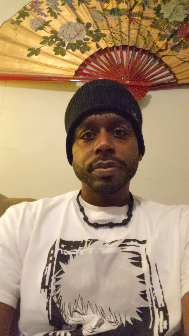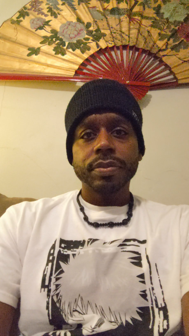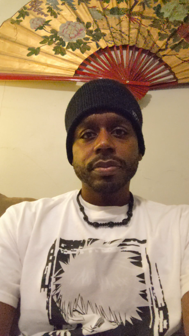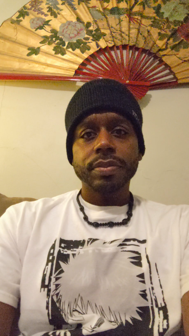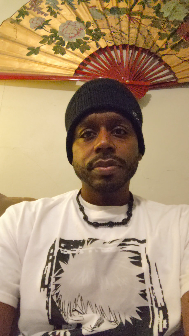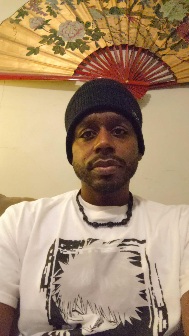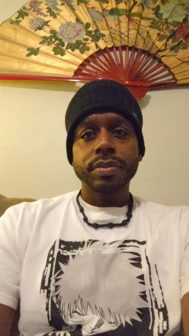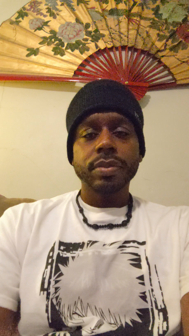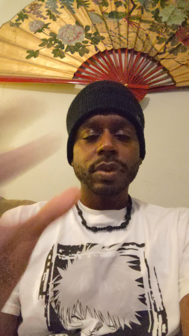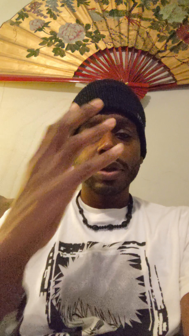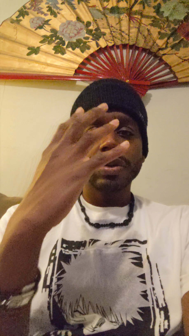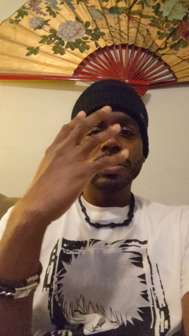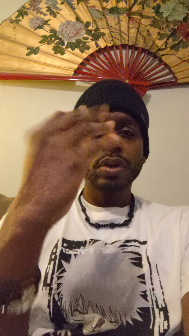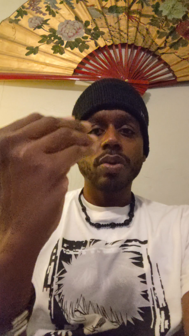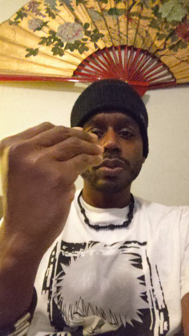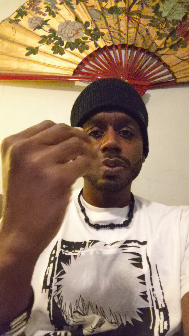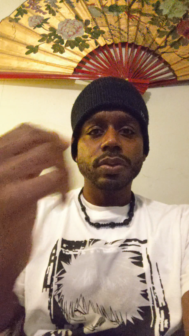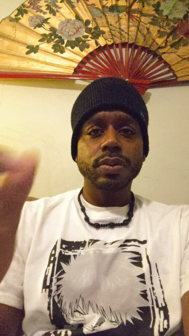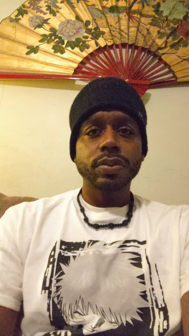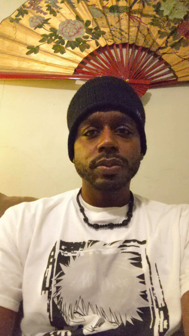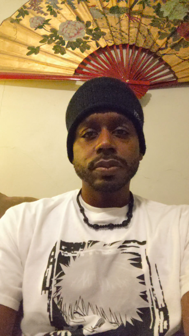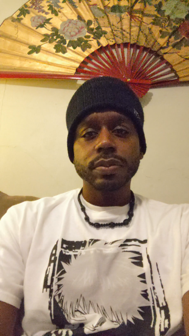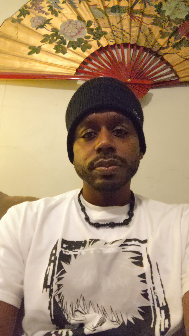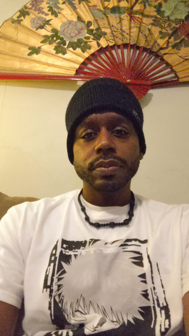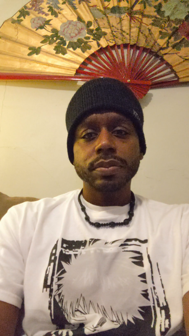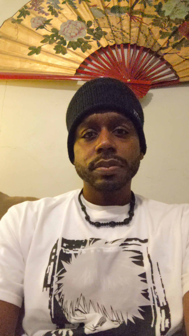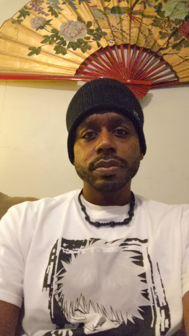got to